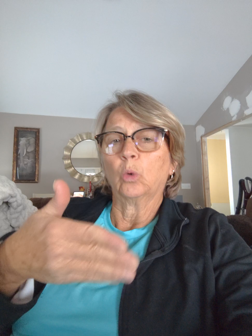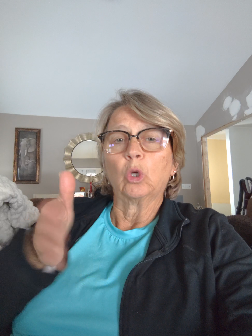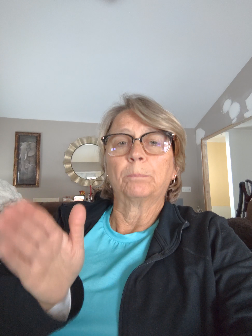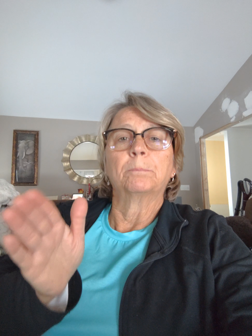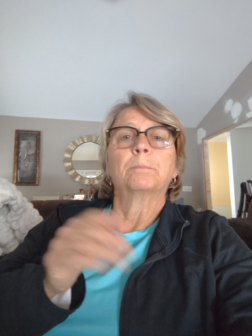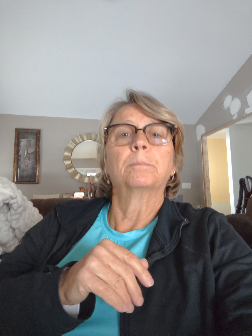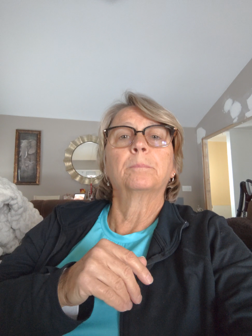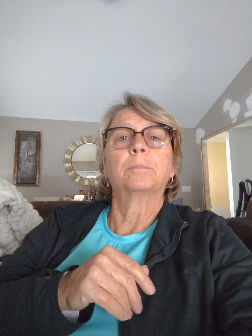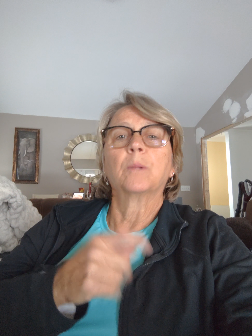room